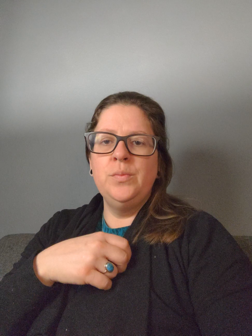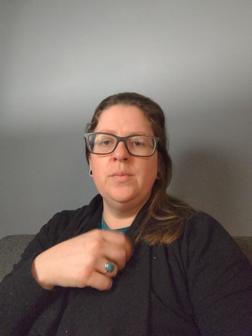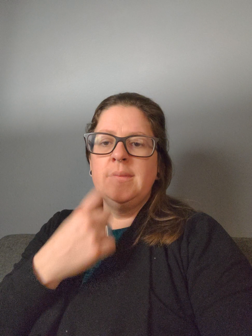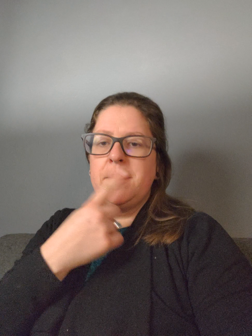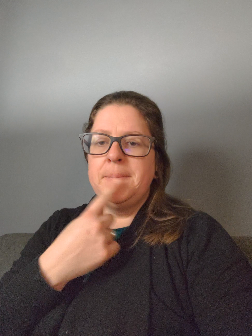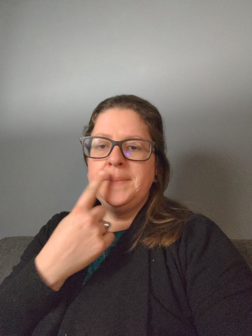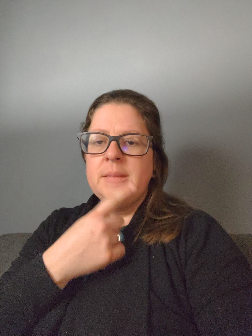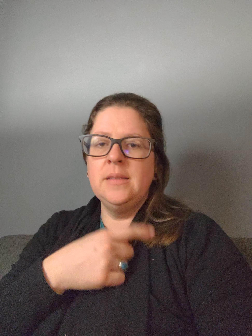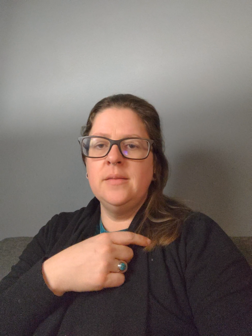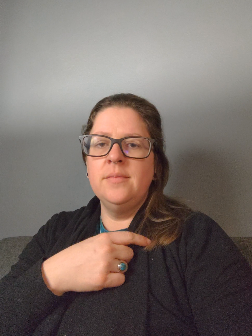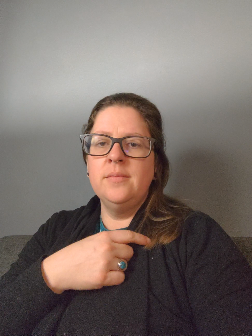lips